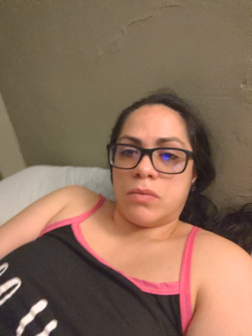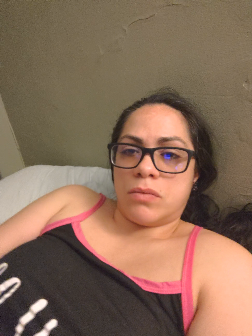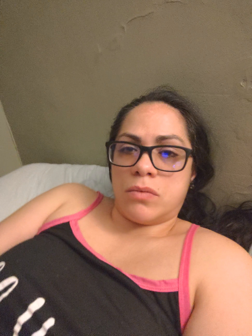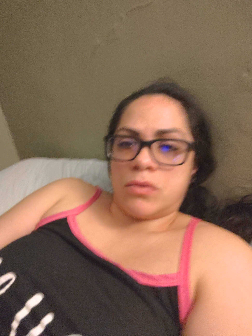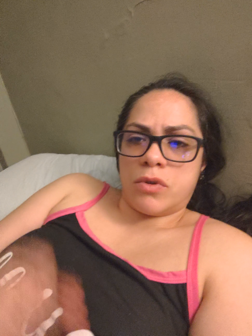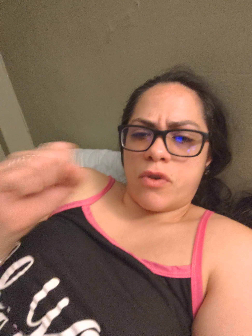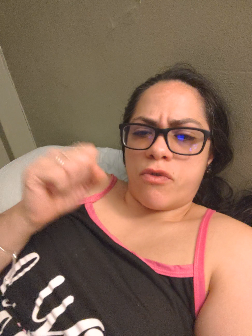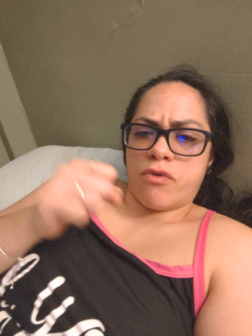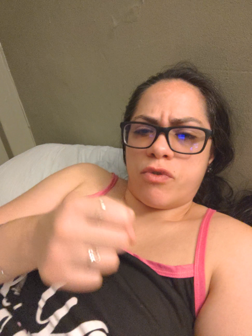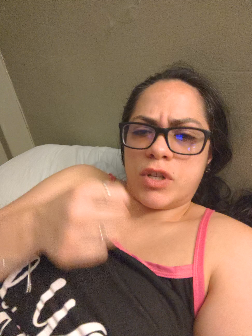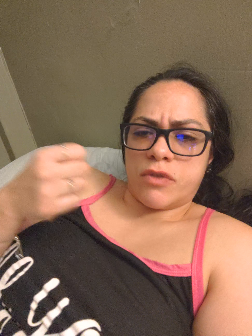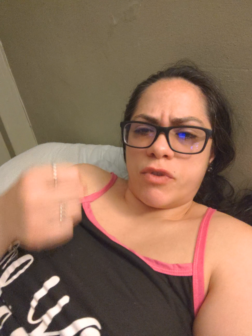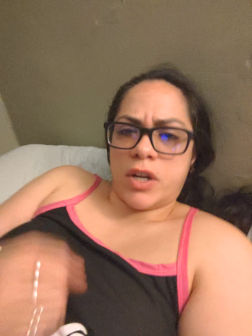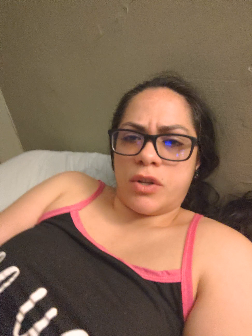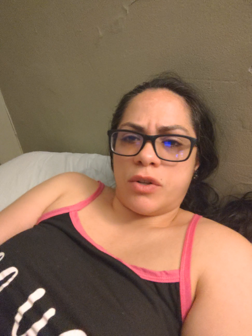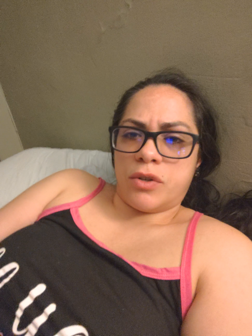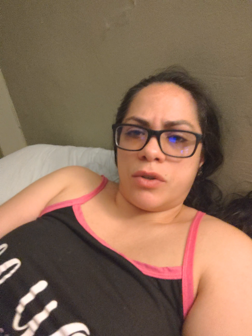refrigerator